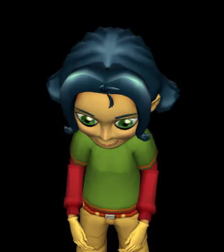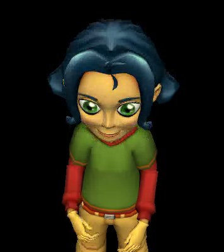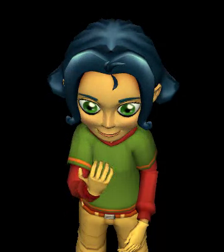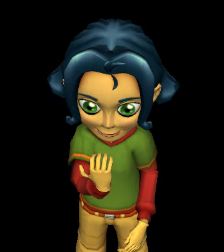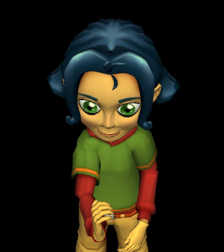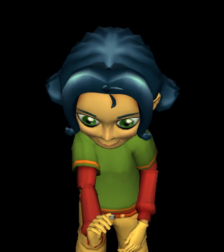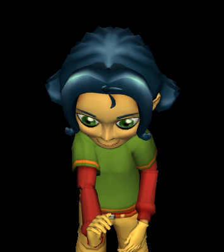حرارة